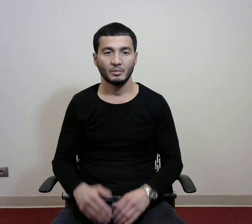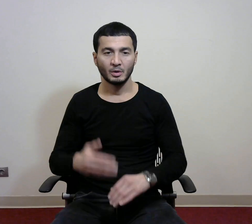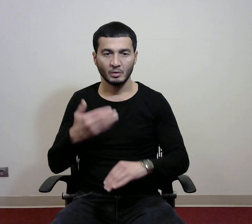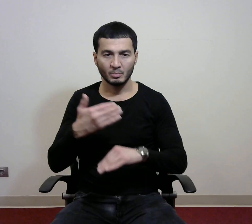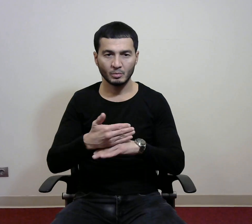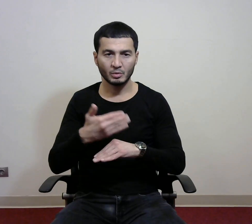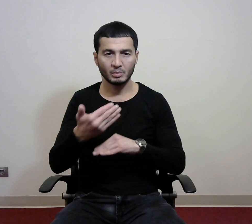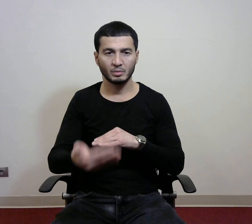gecikmək